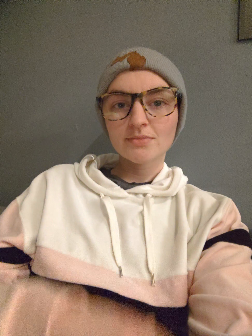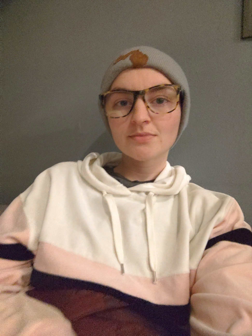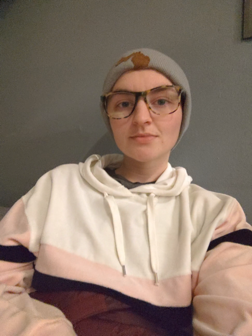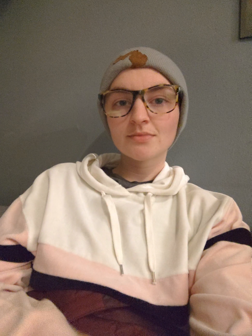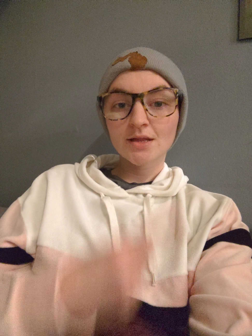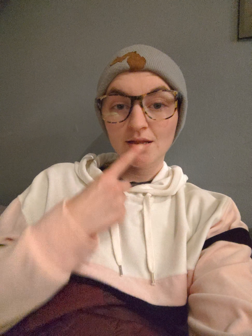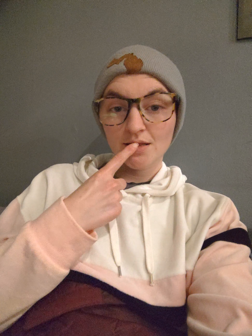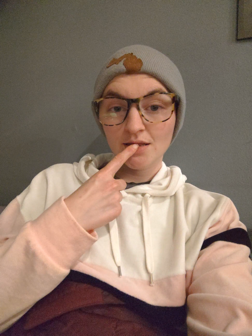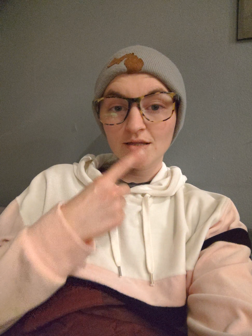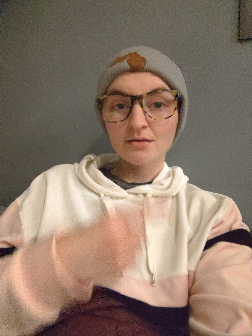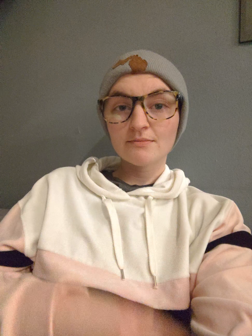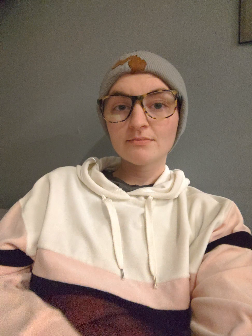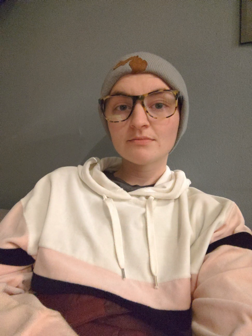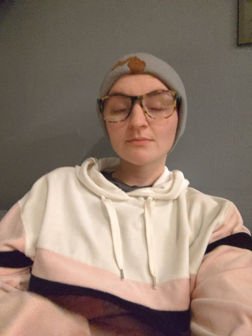tongue